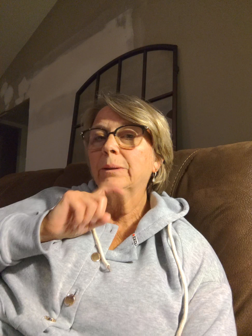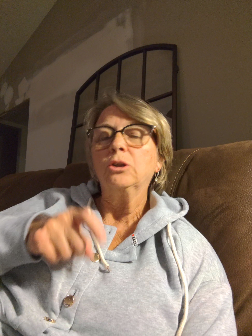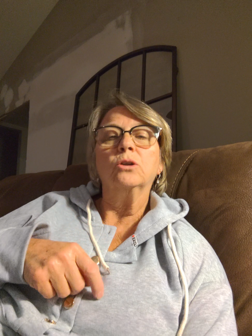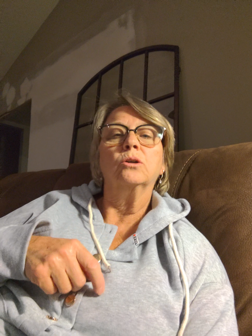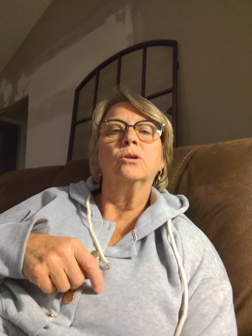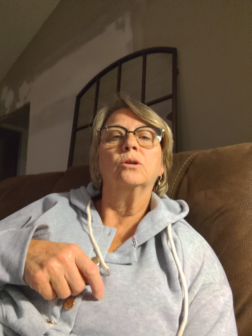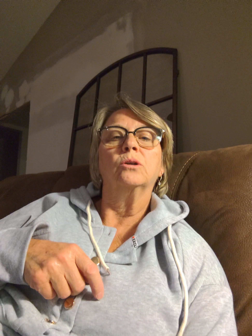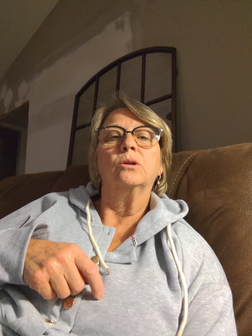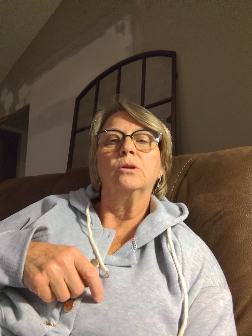garbage